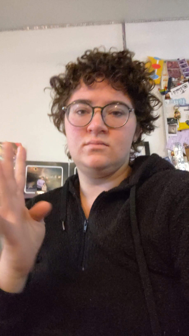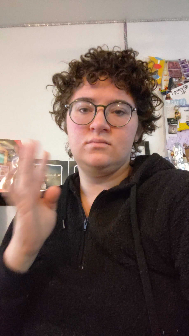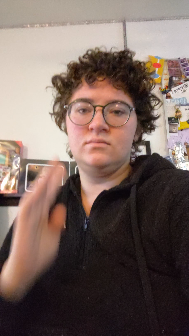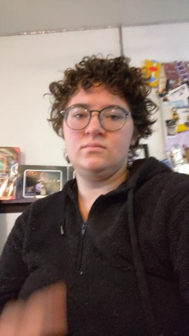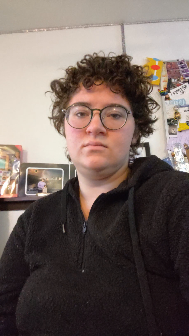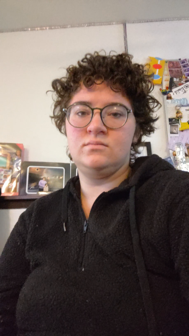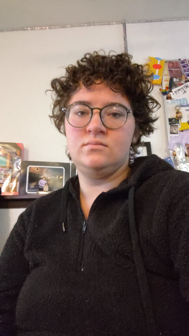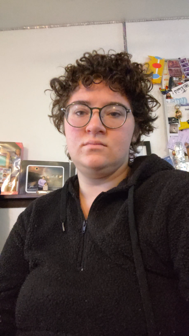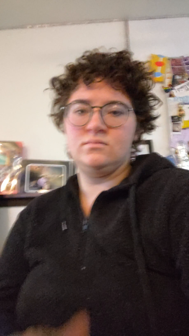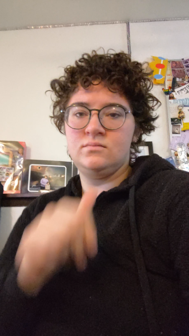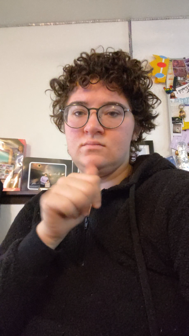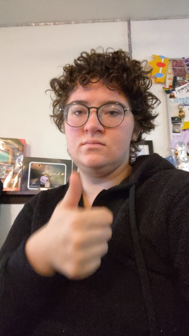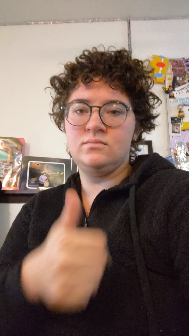don't